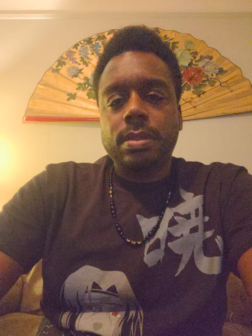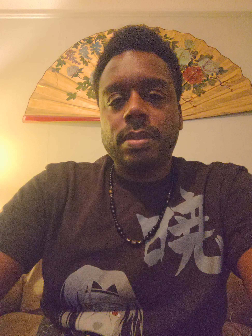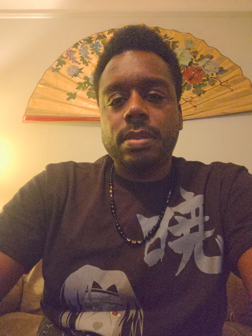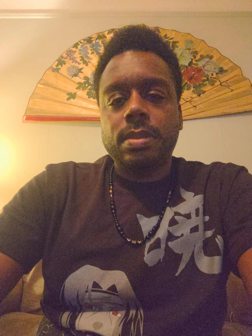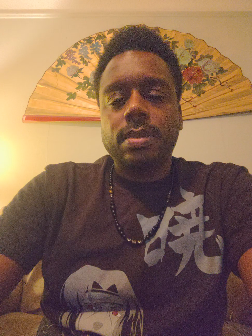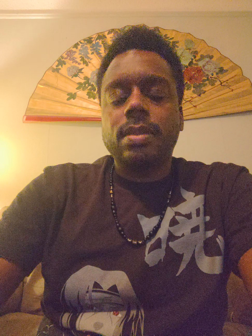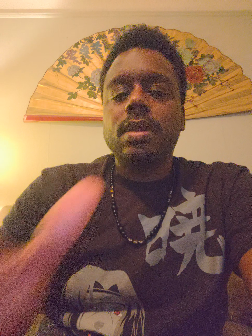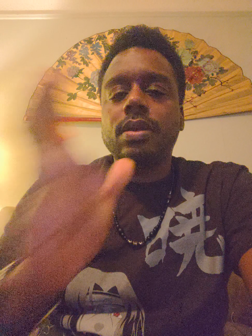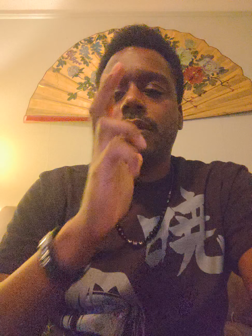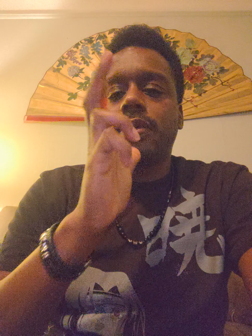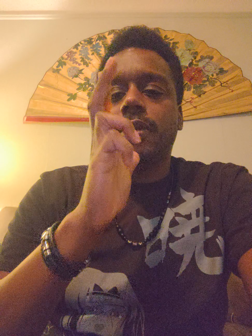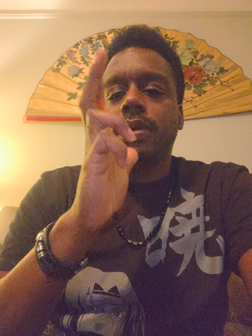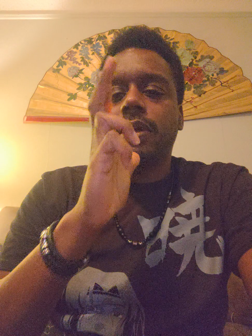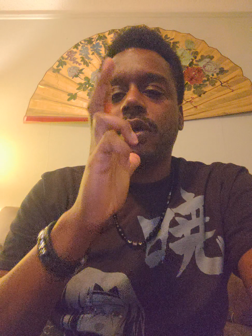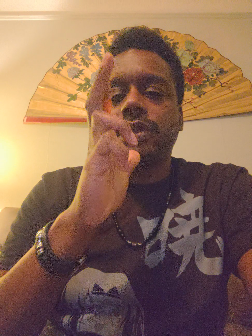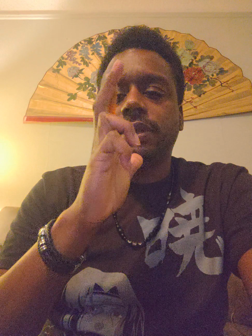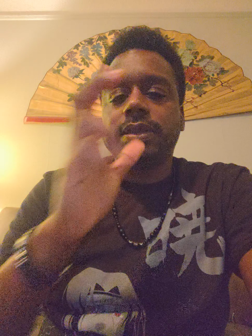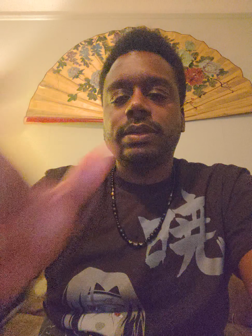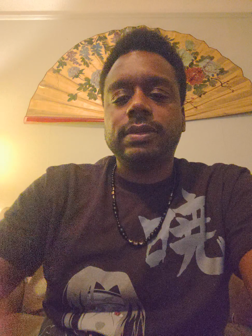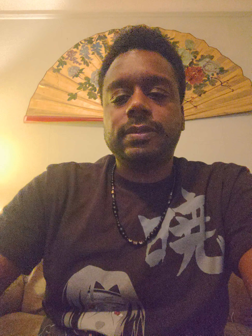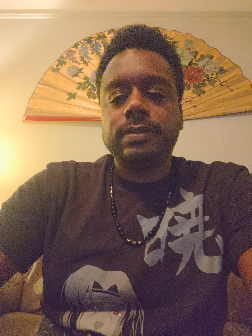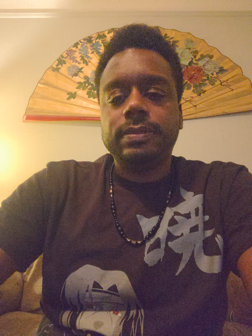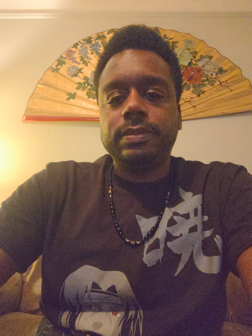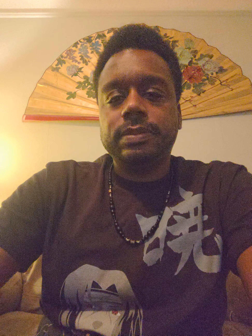hen